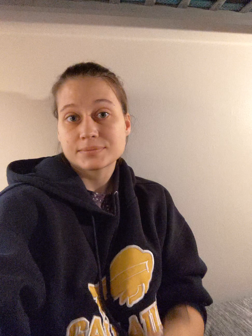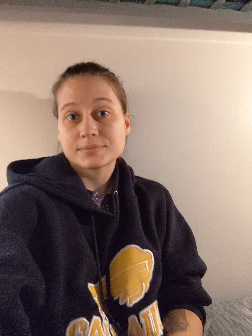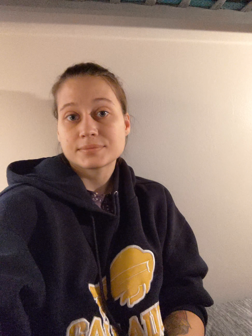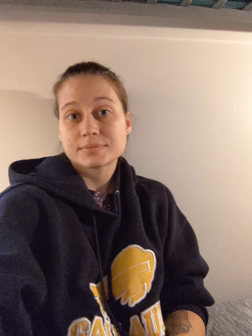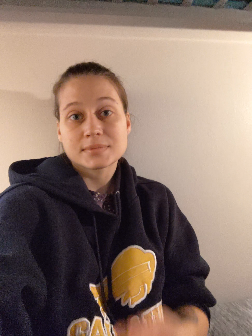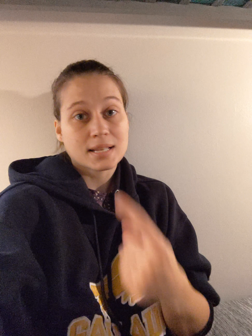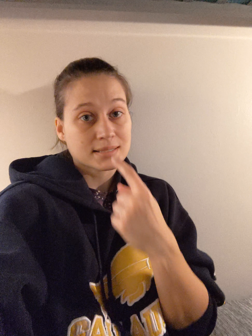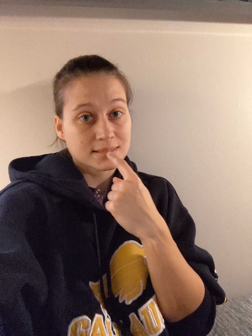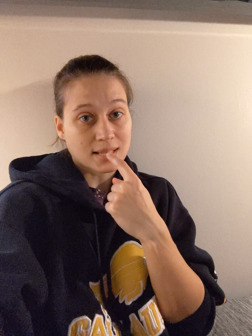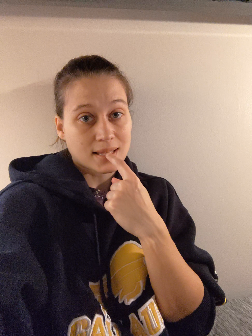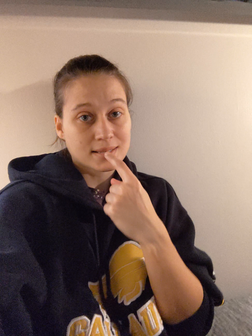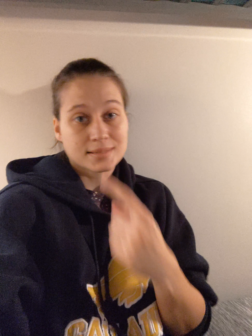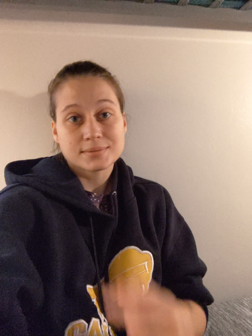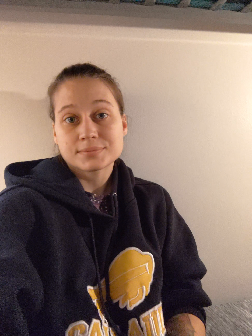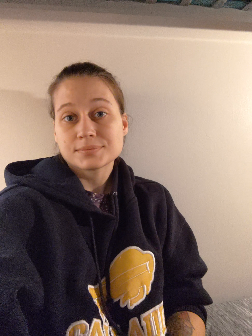tongue